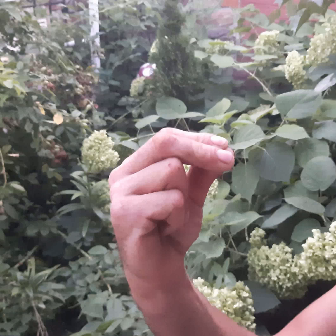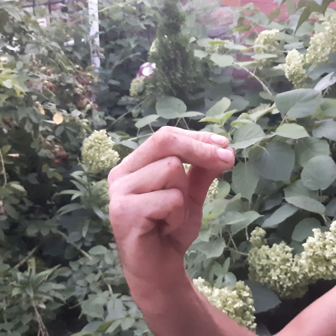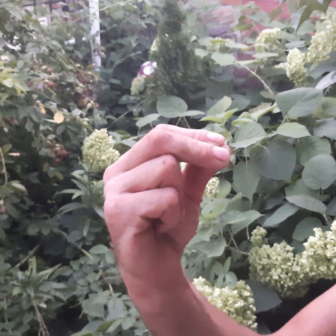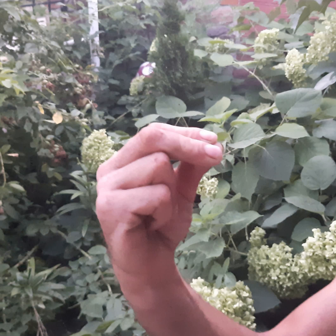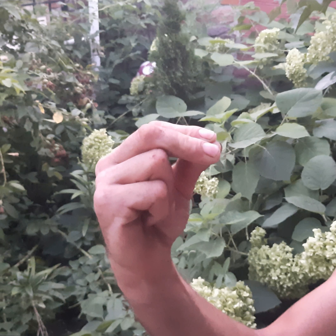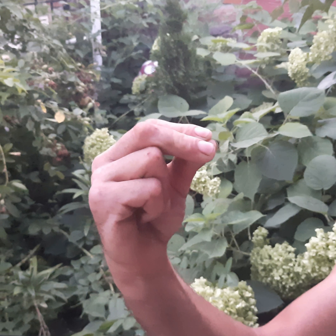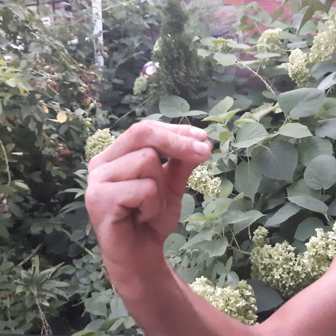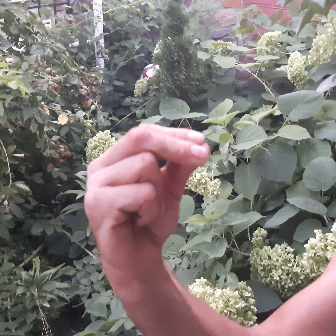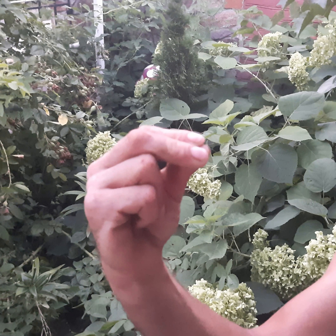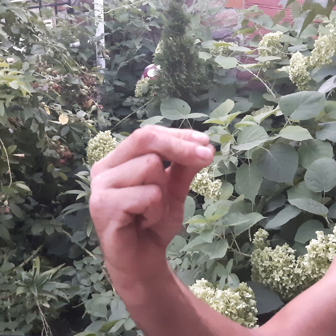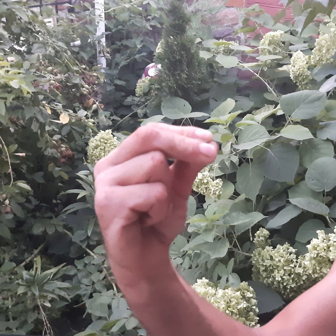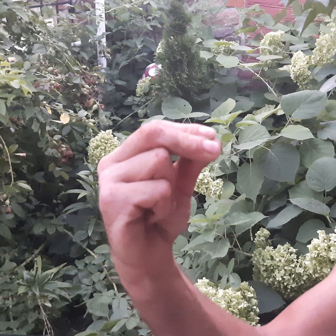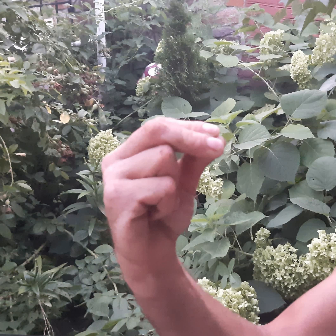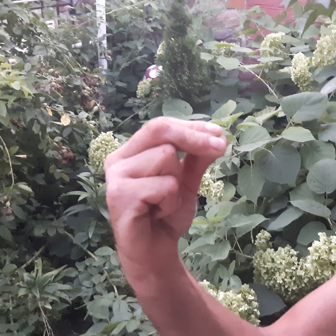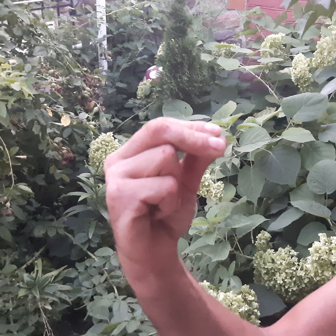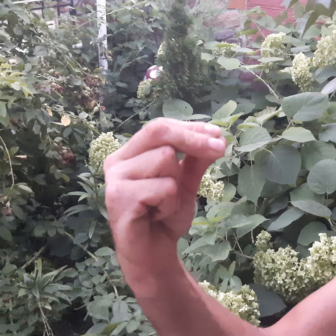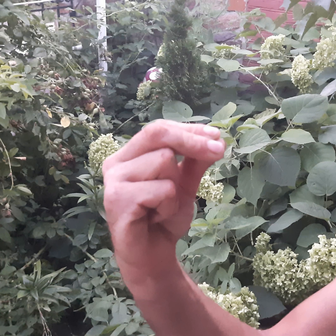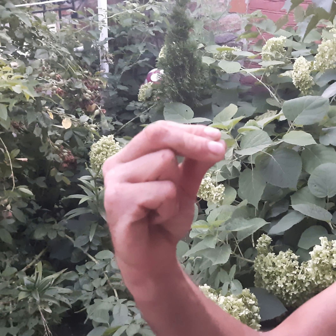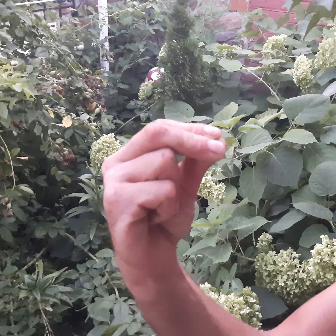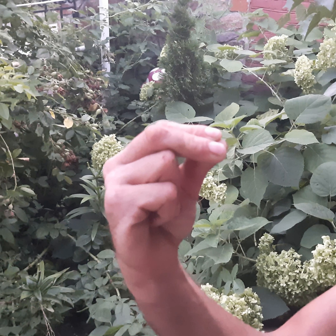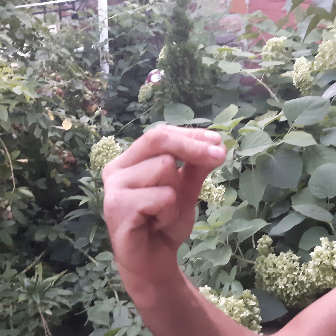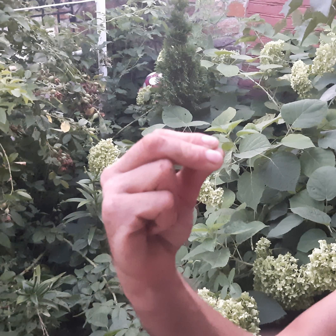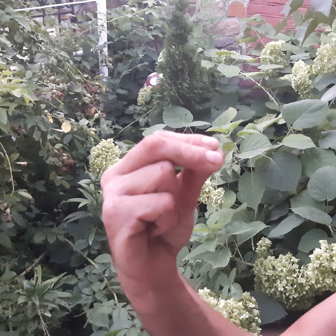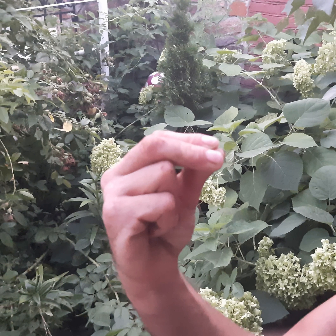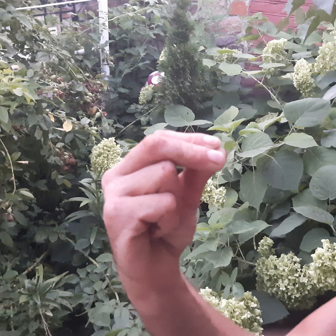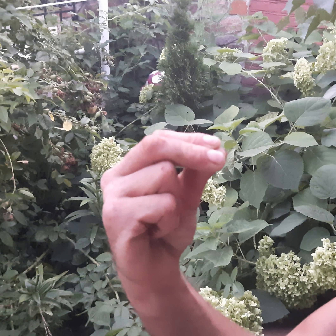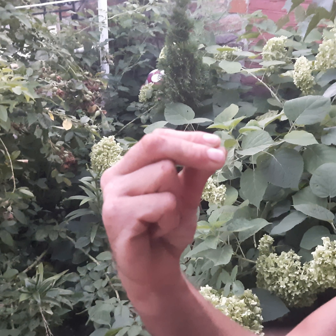Ч